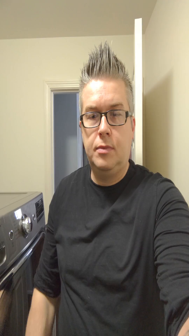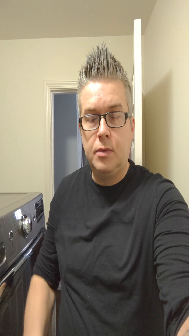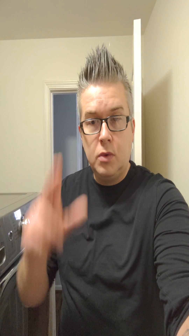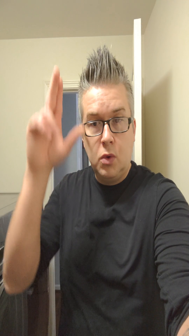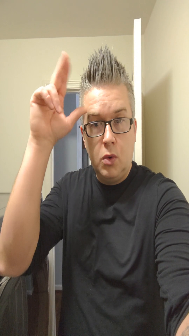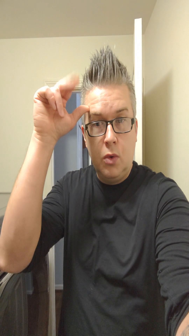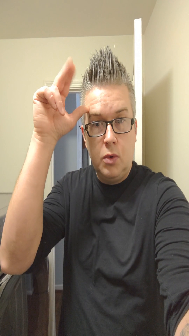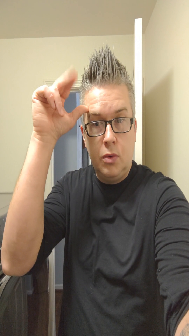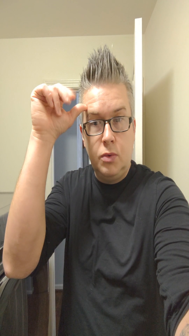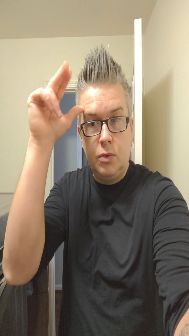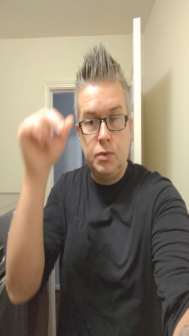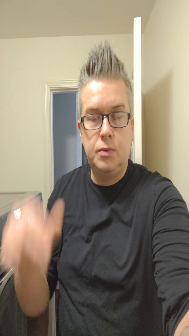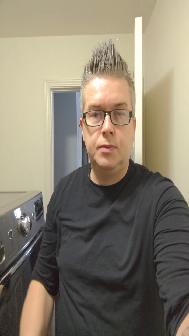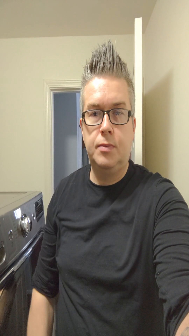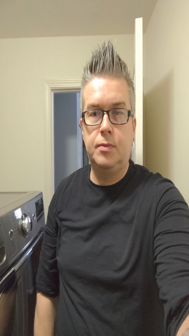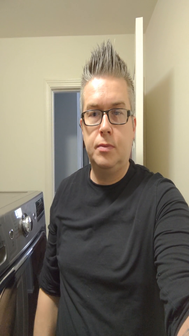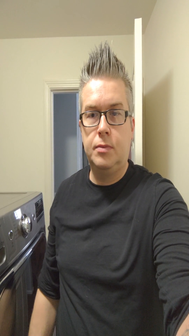horse